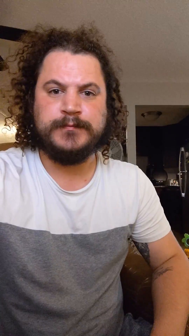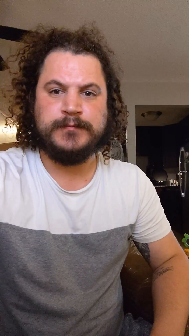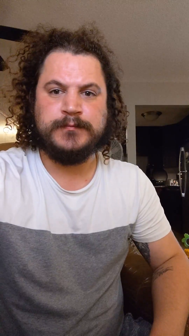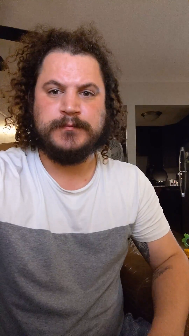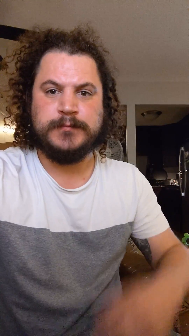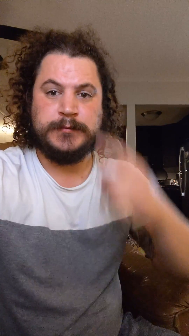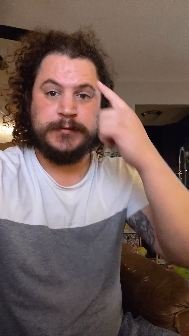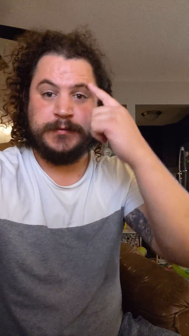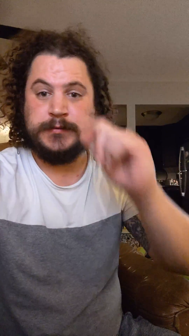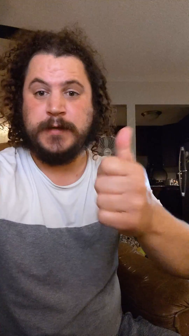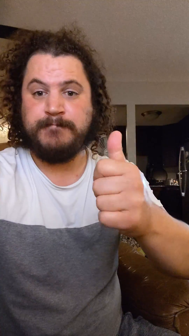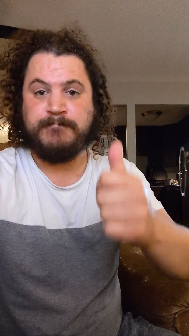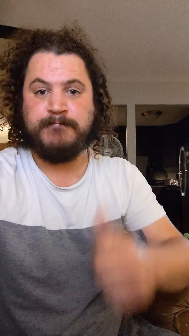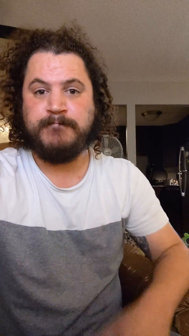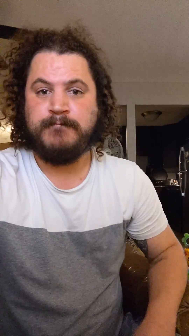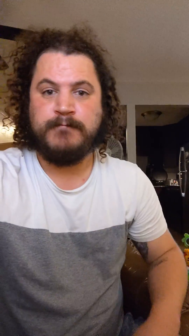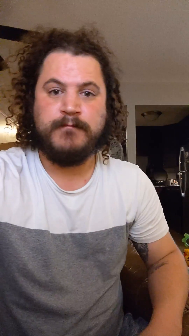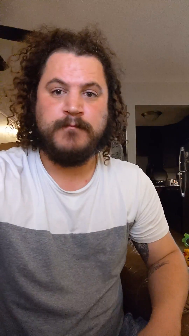dime